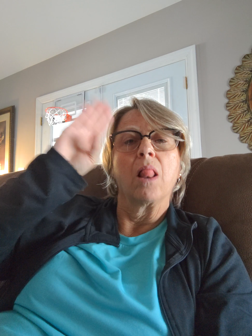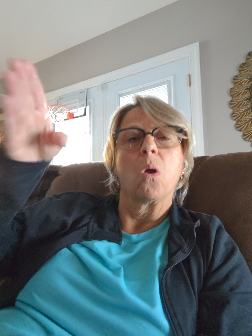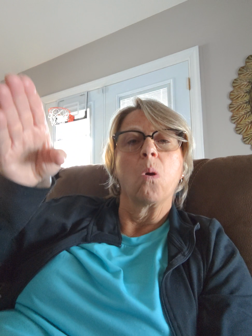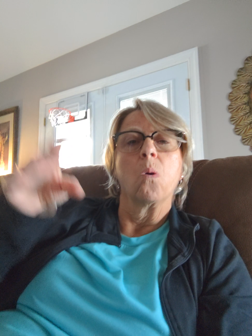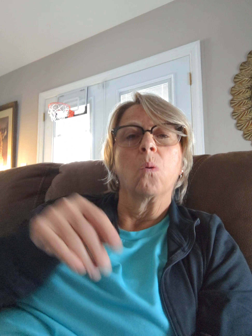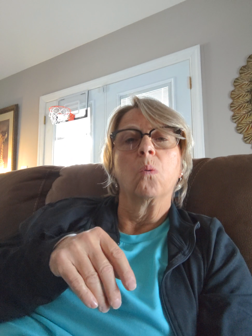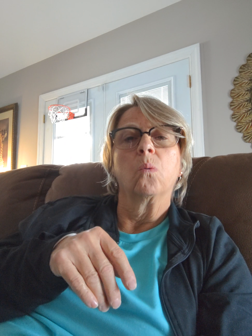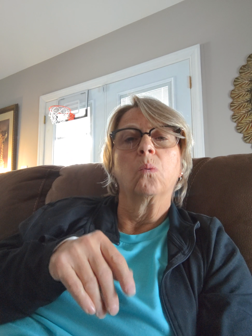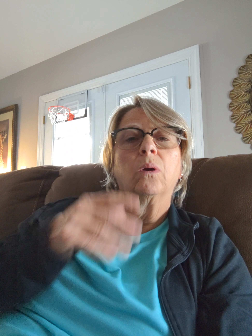hello